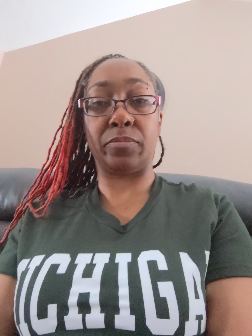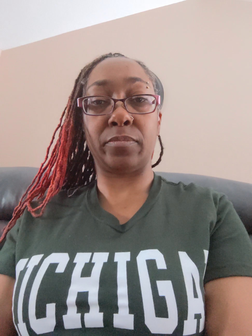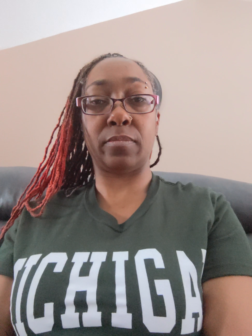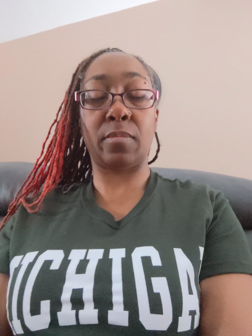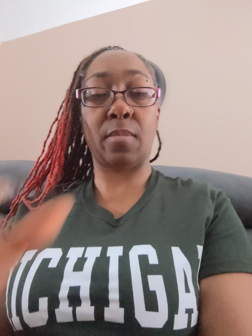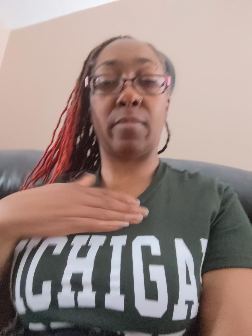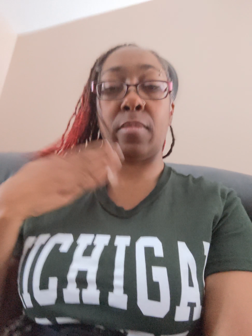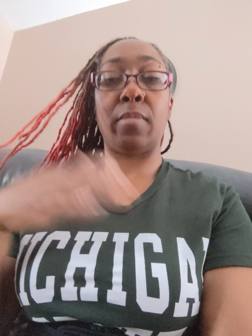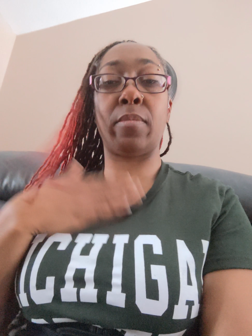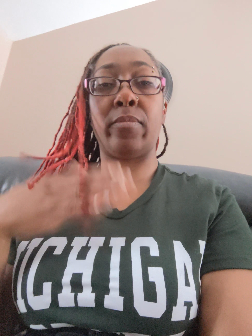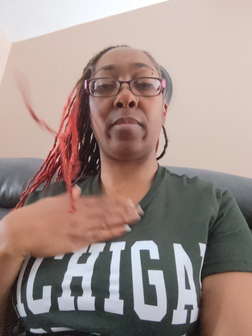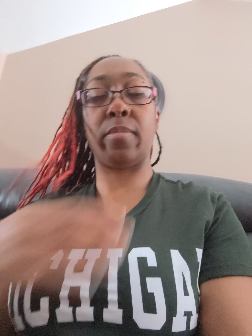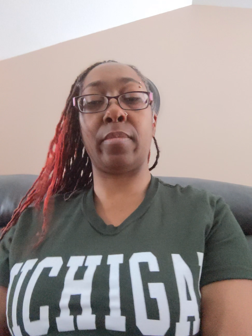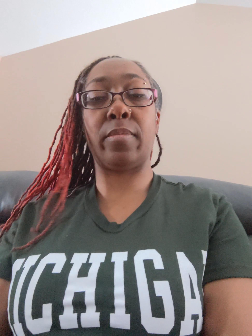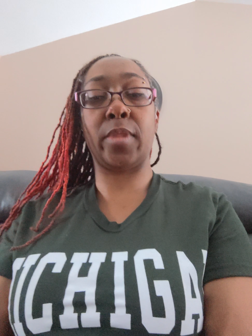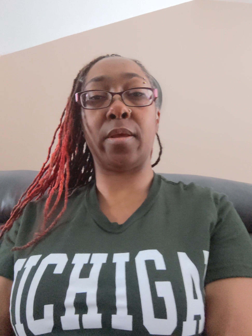happy